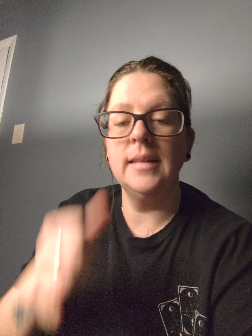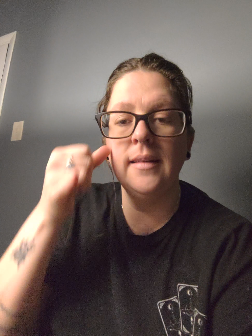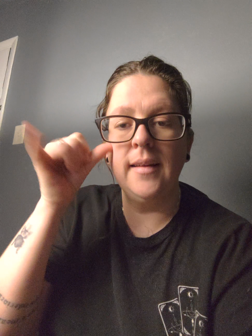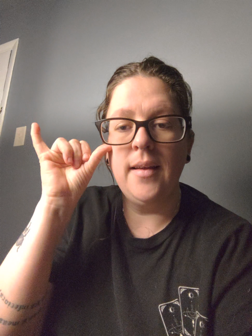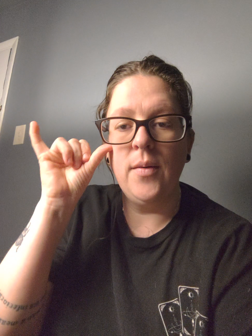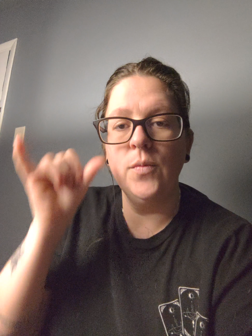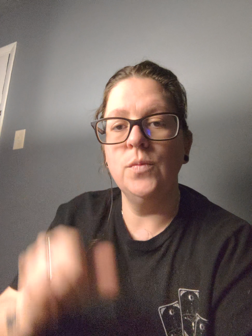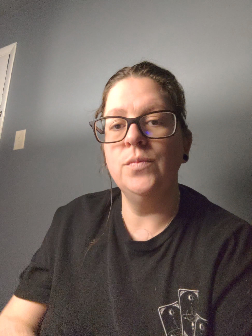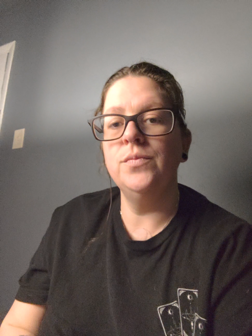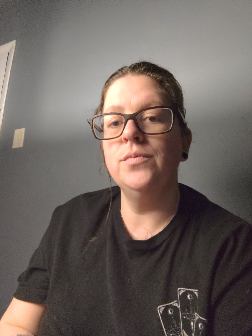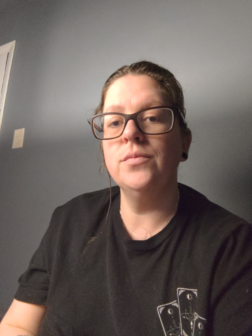cow